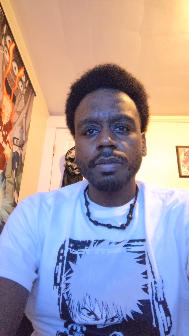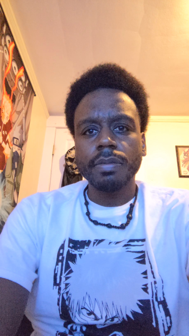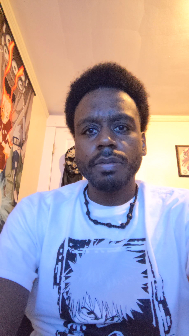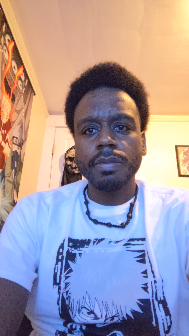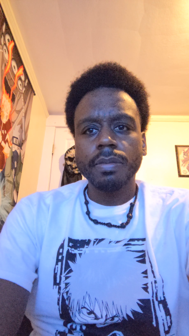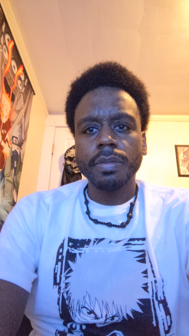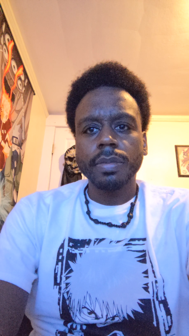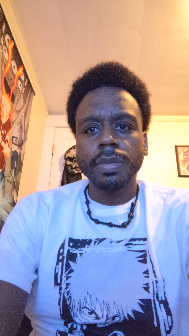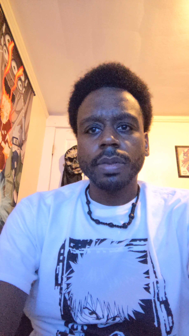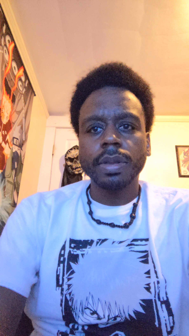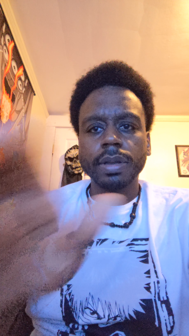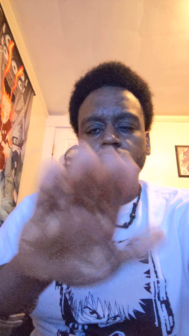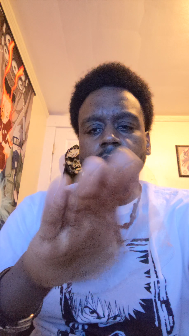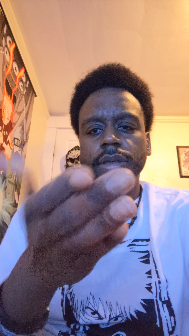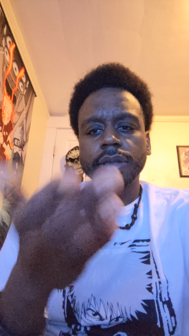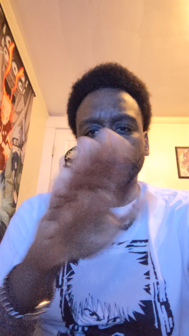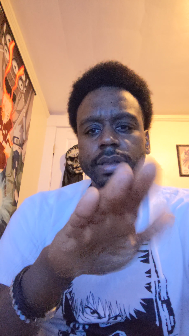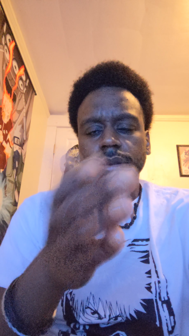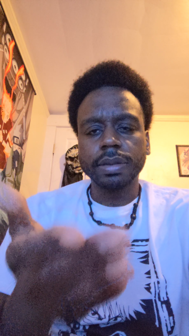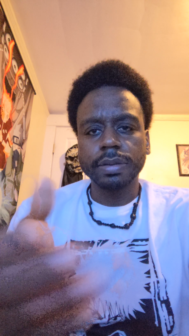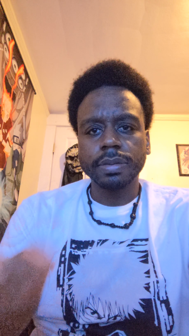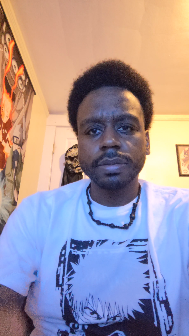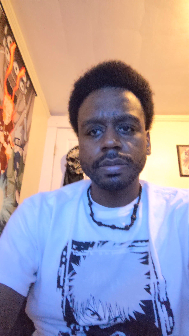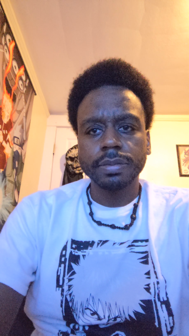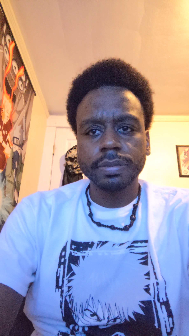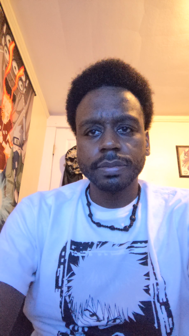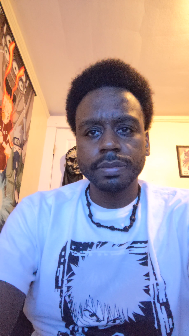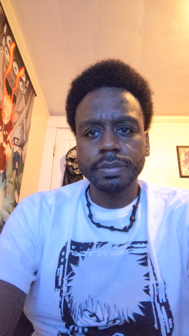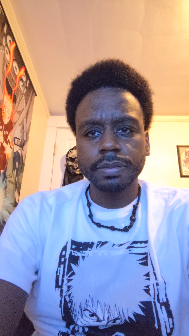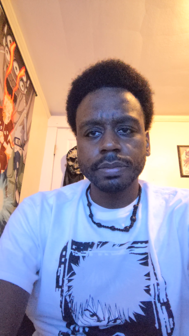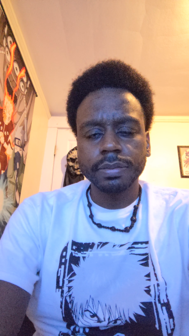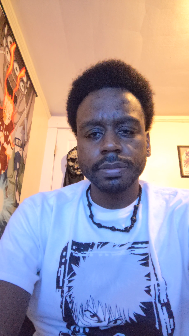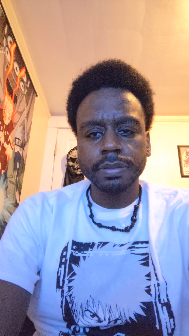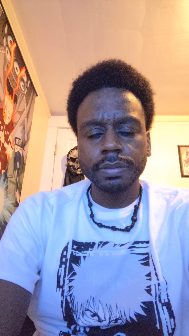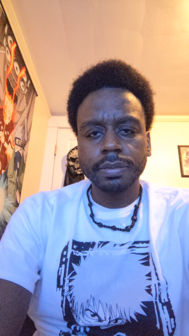kitchen